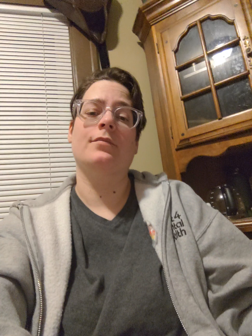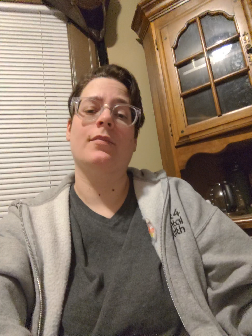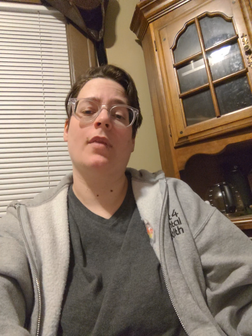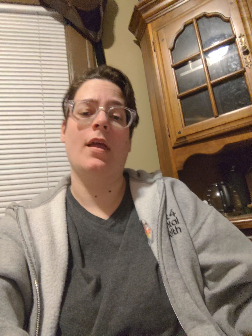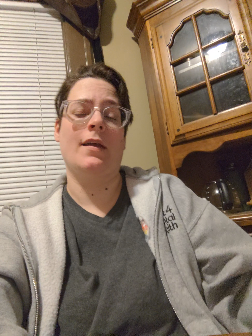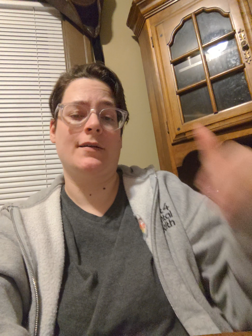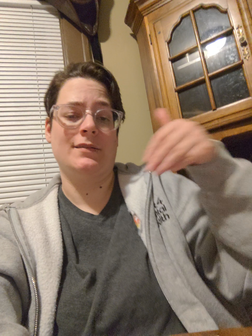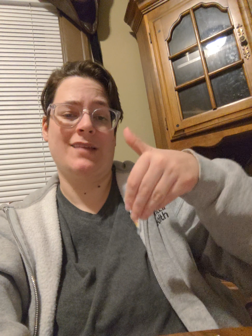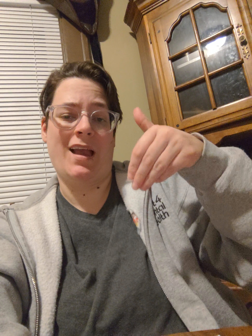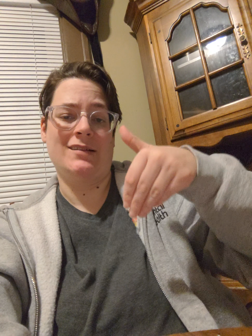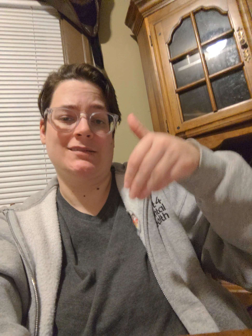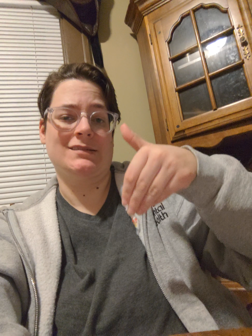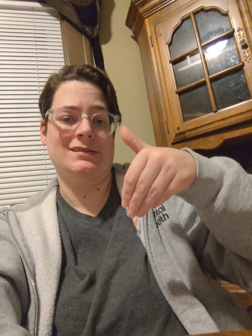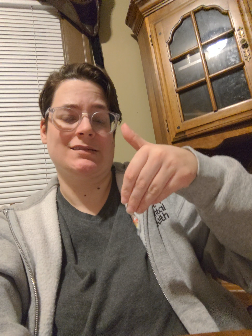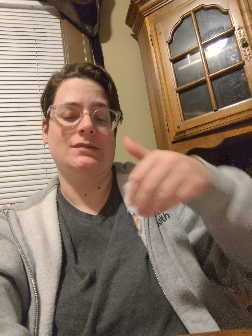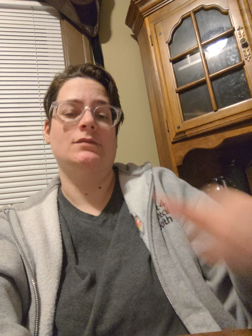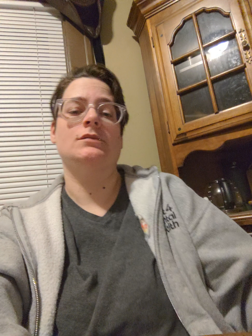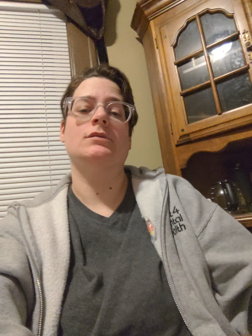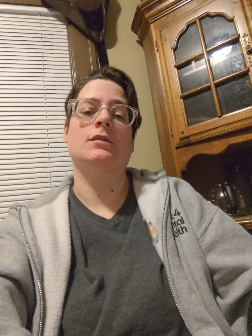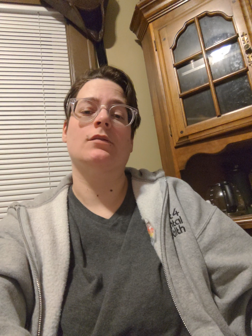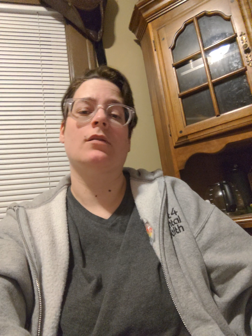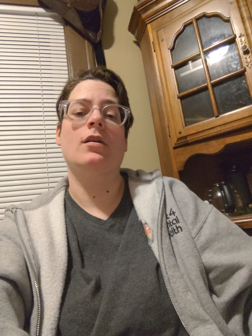night